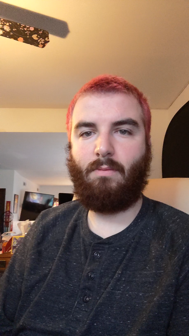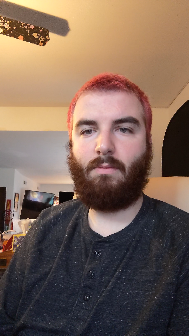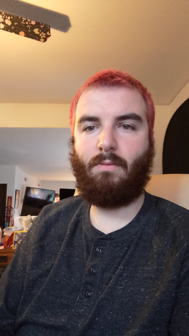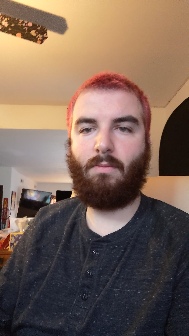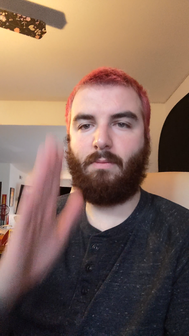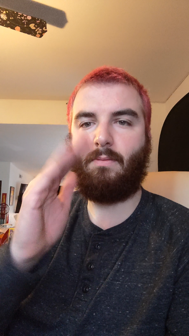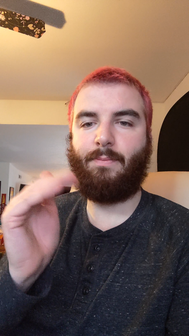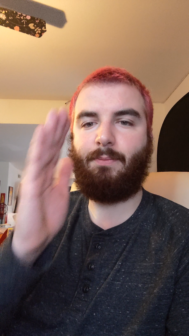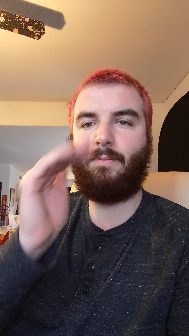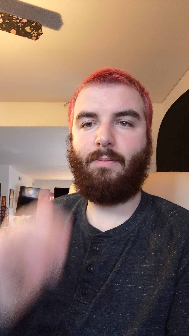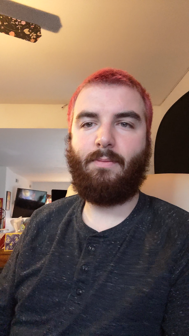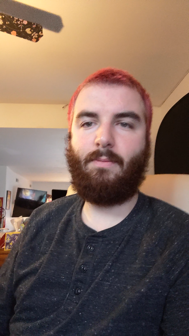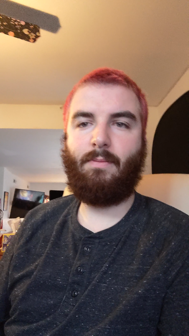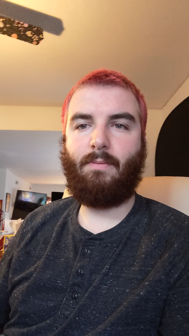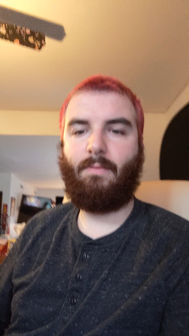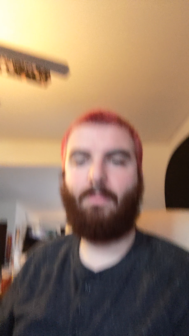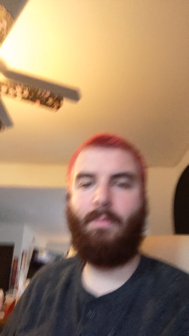downtown